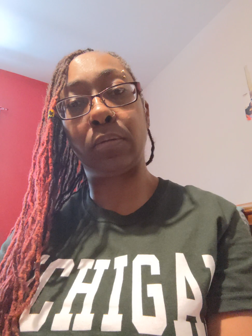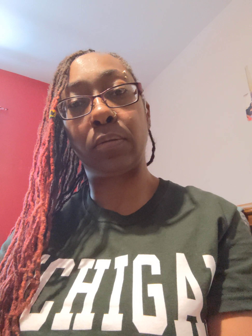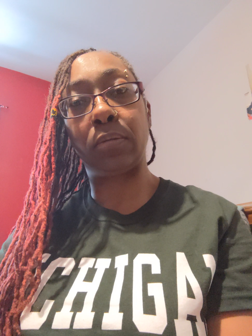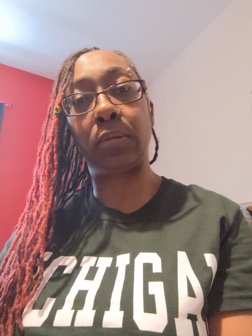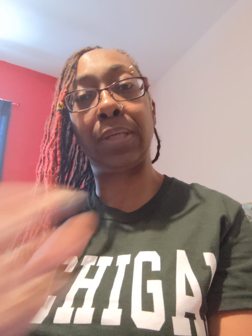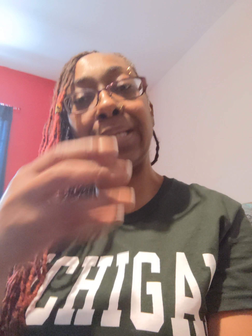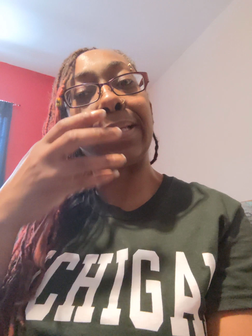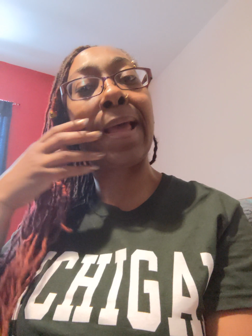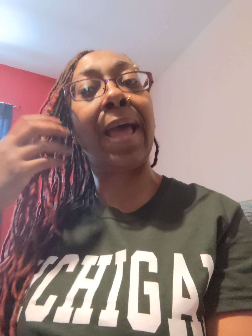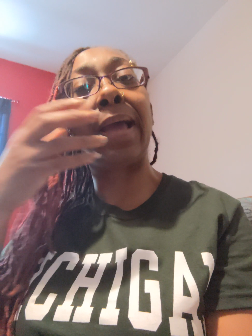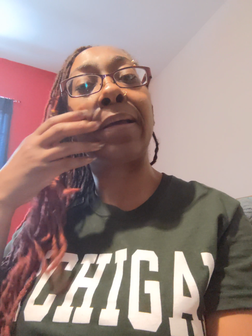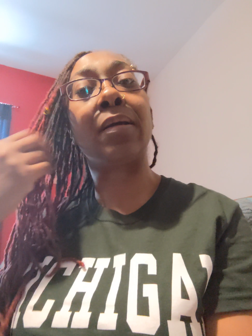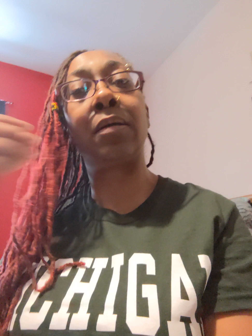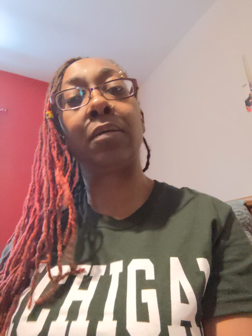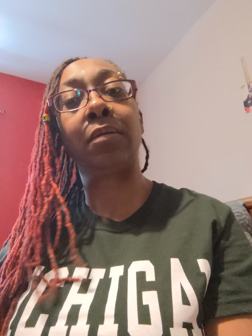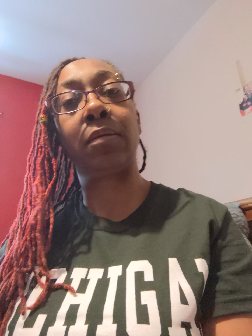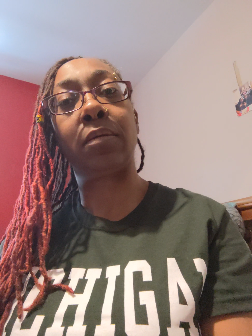tiger